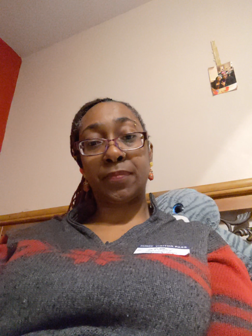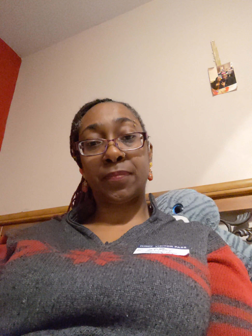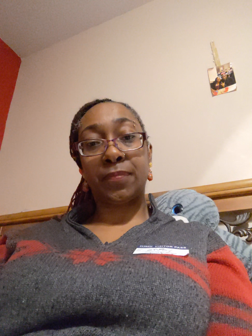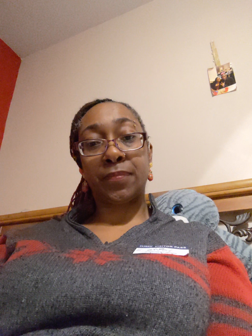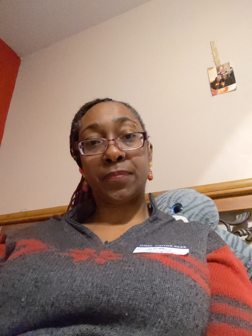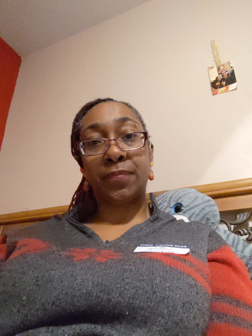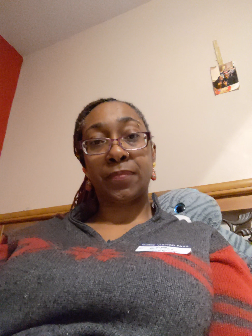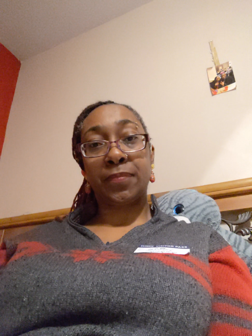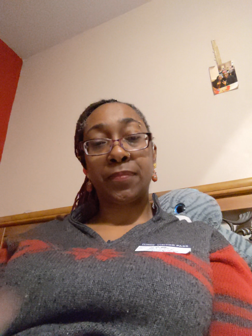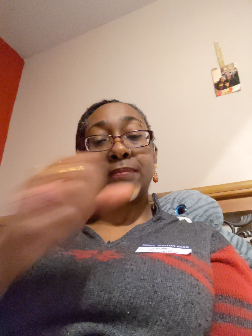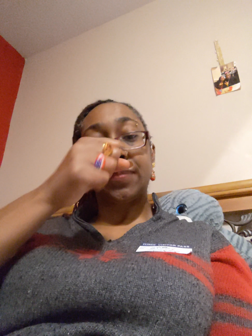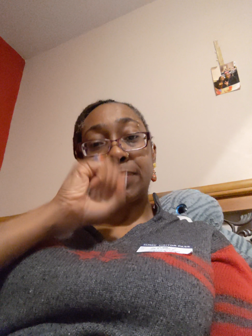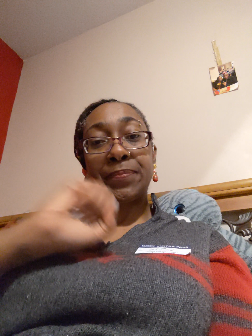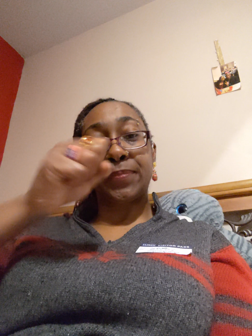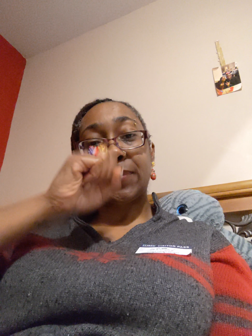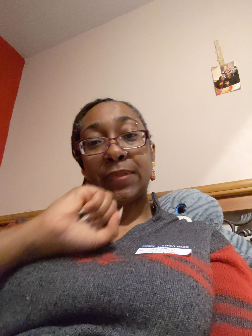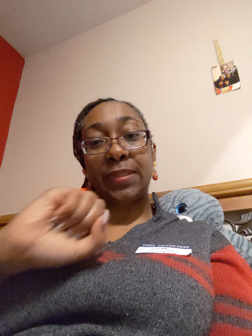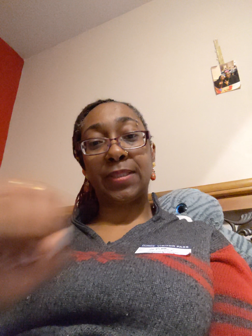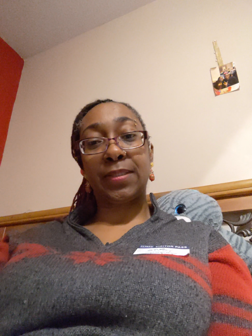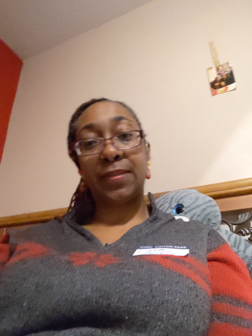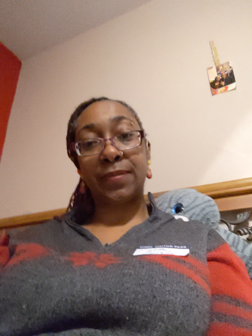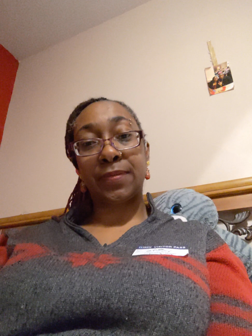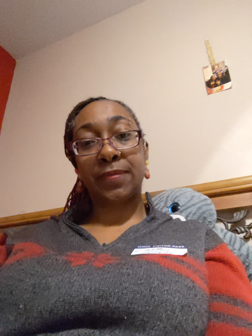ice cream